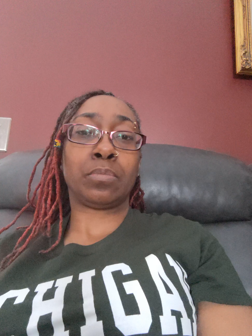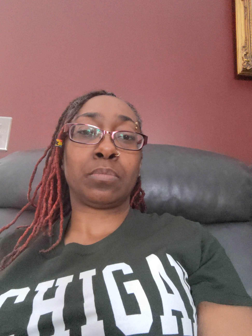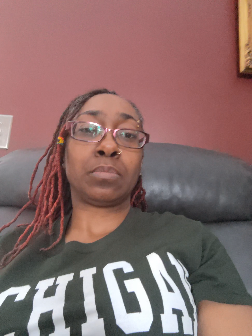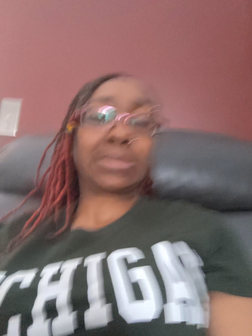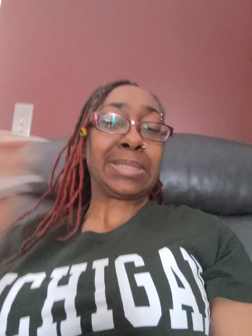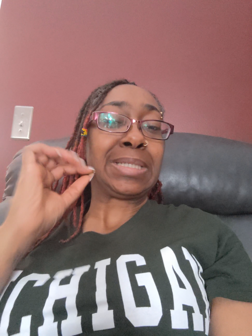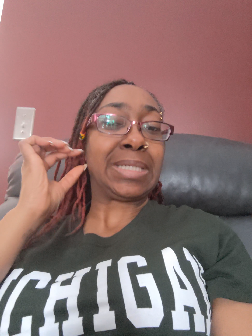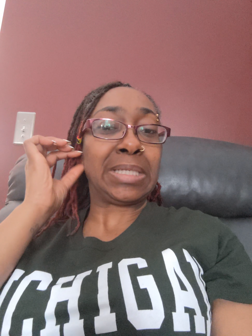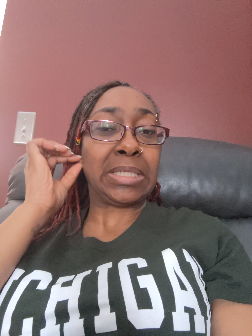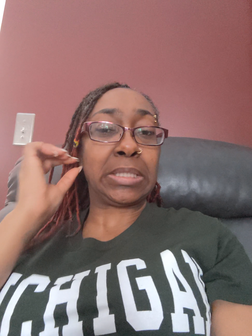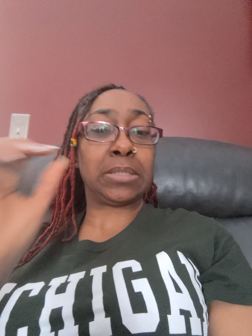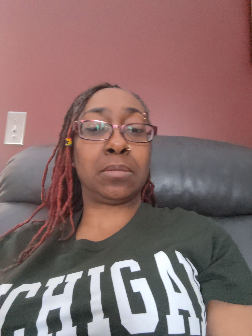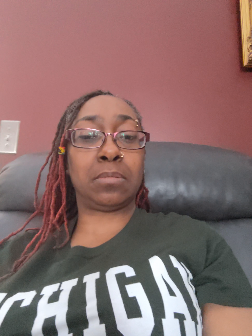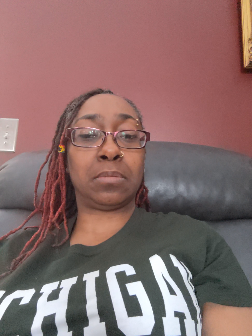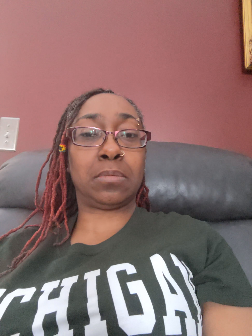ear